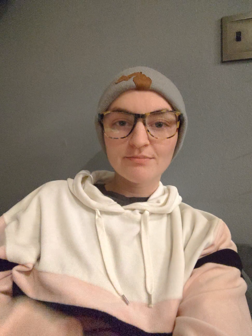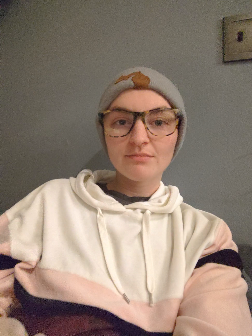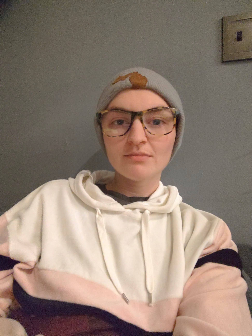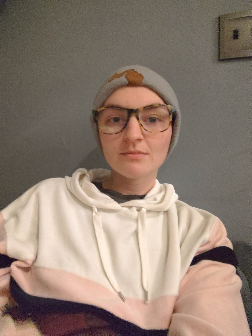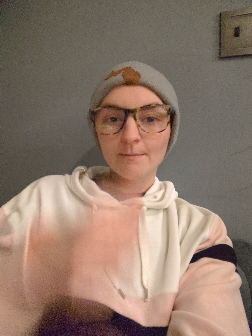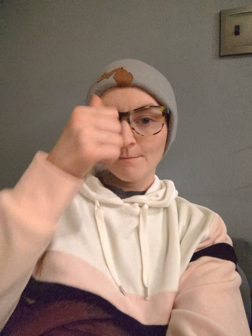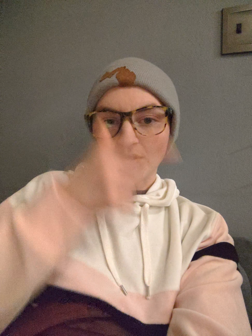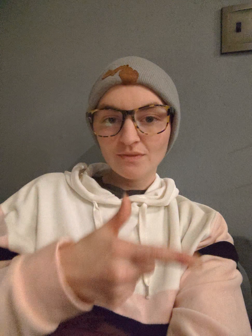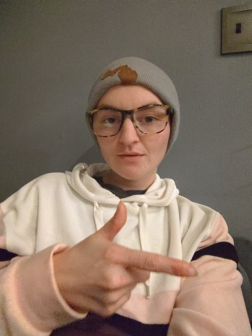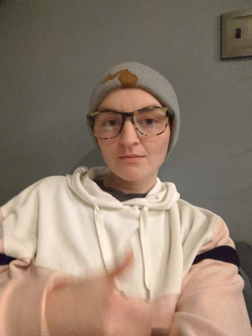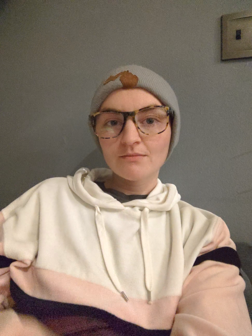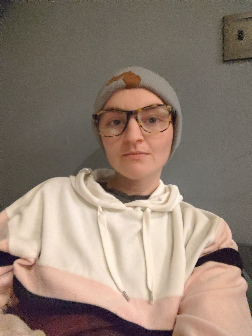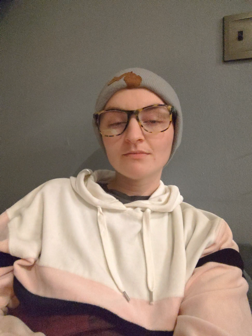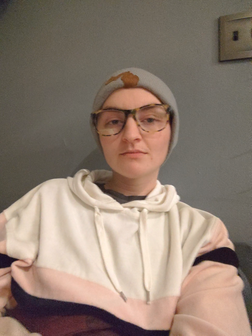brother